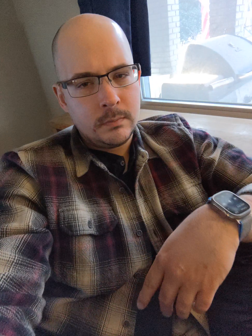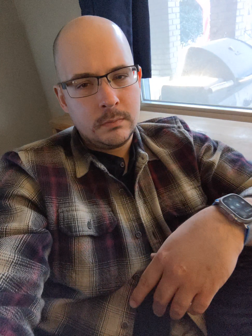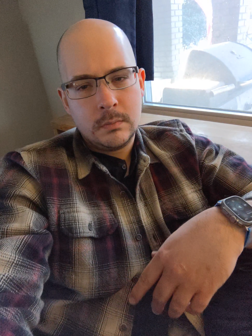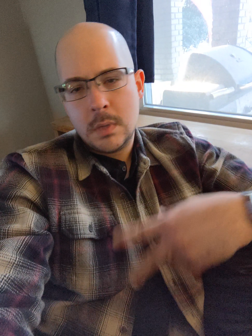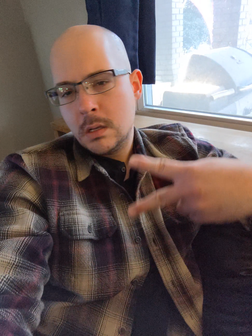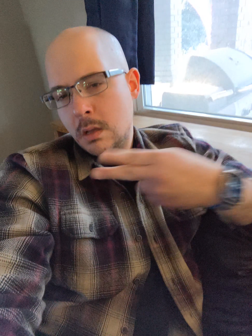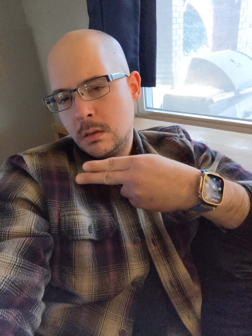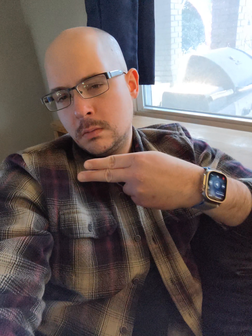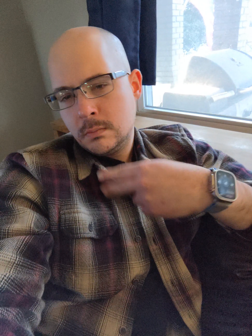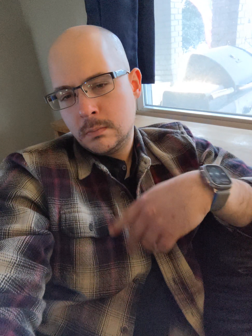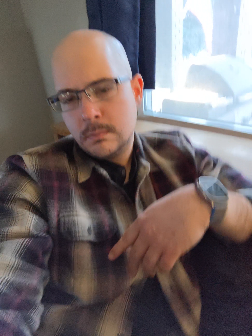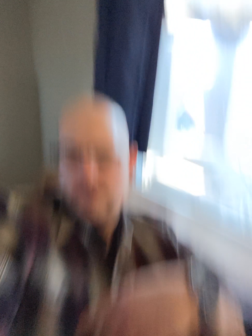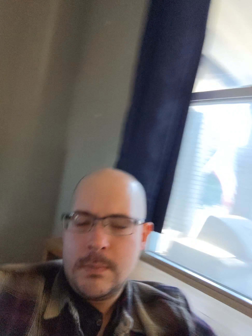cut